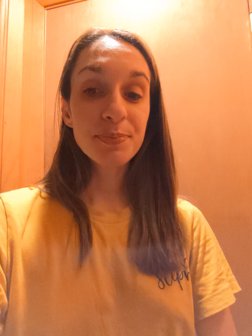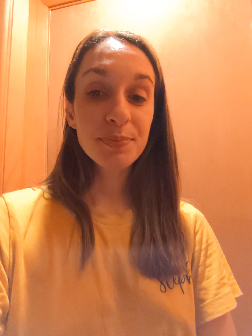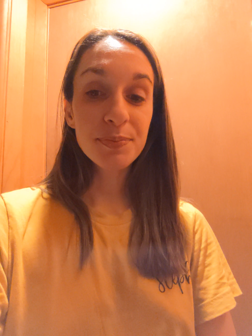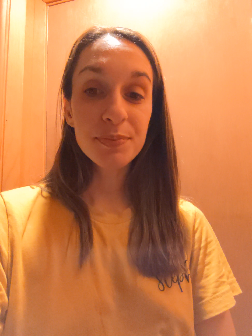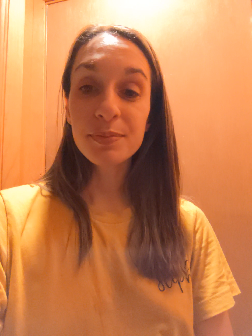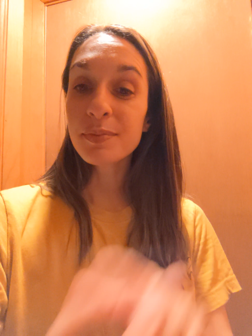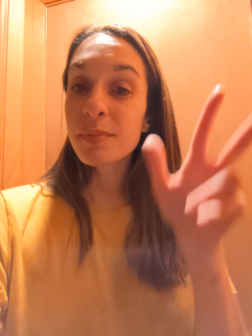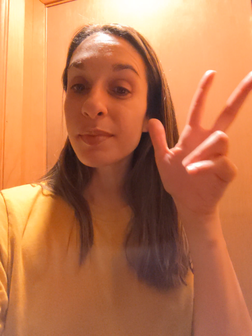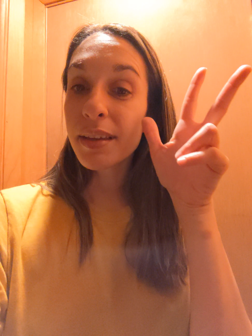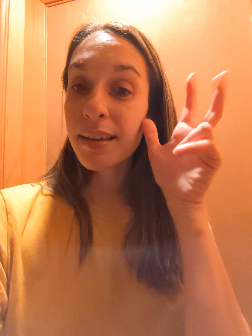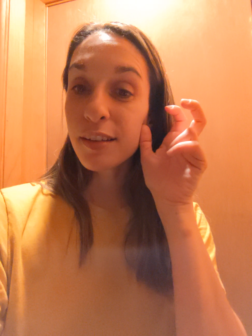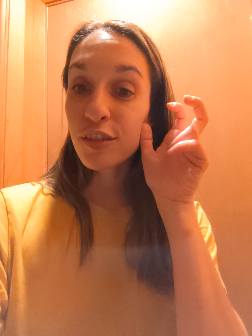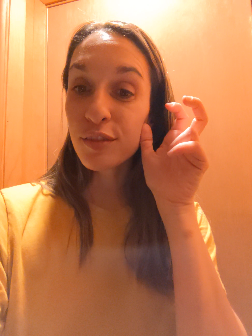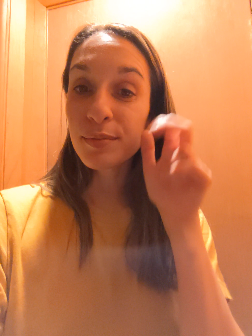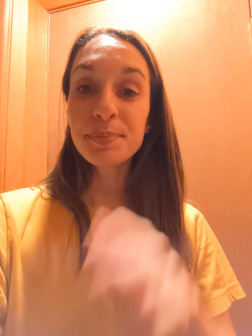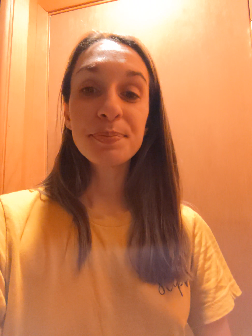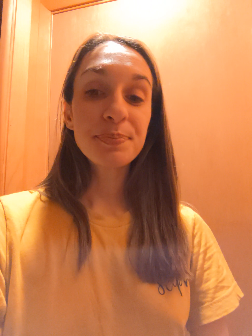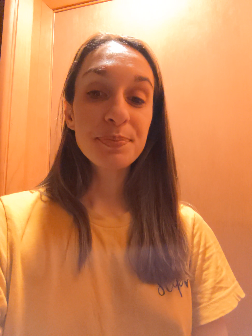hear